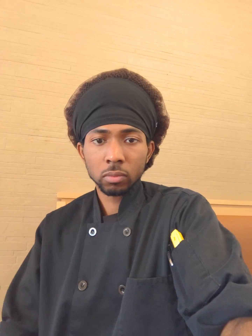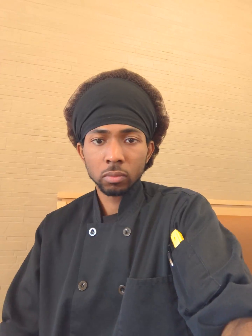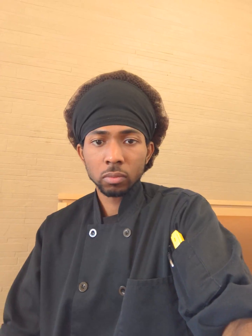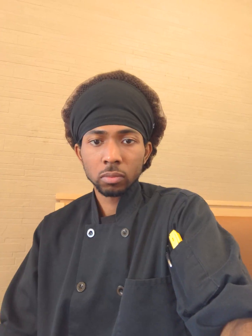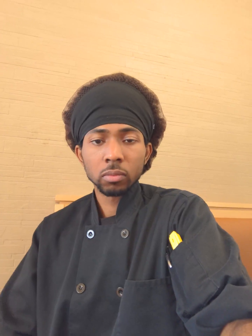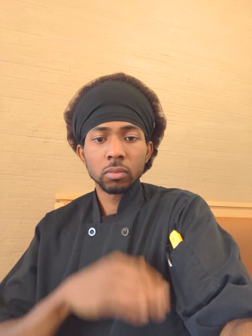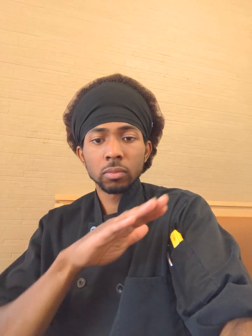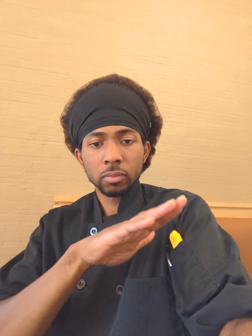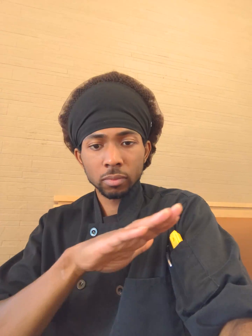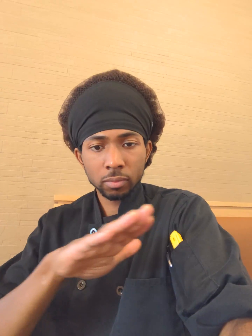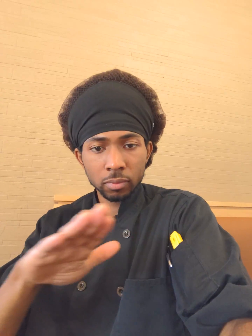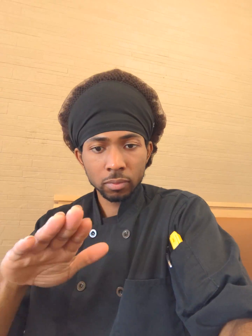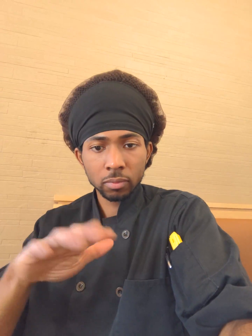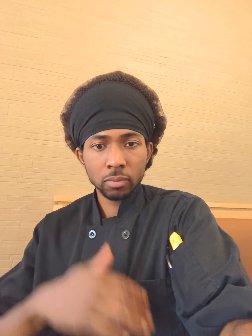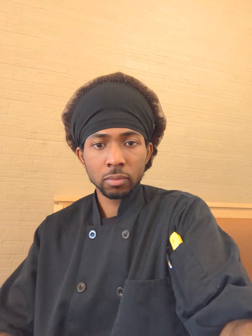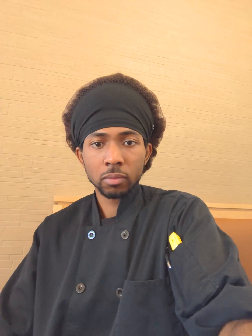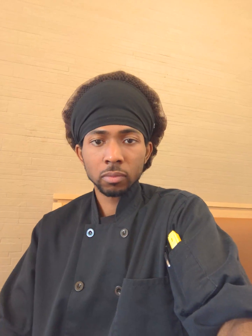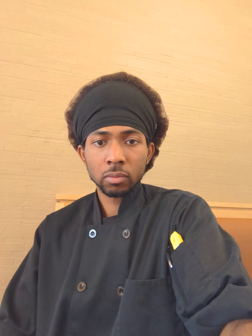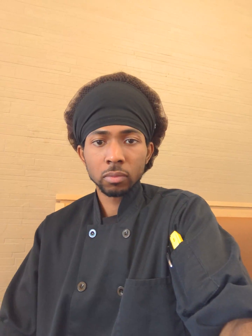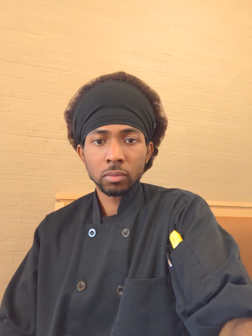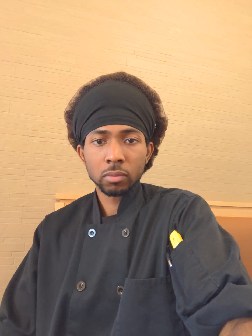nice